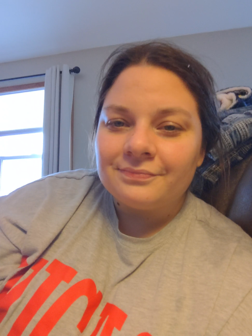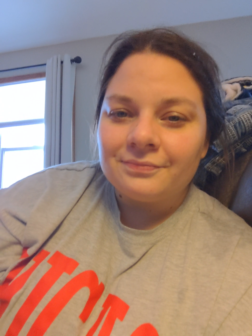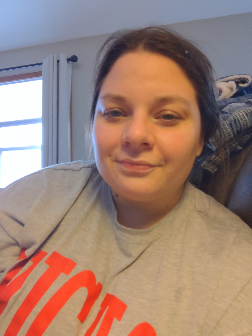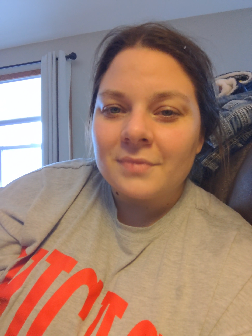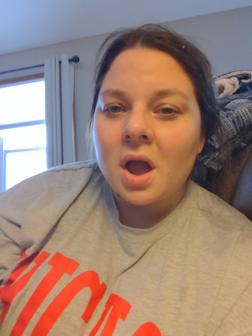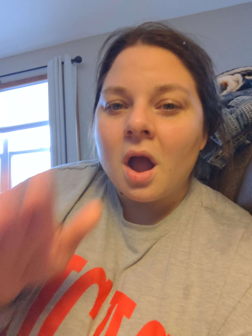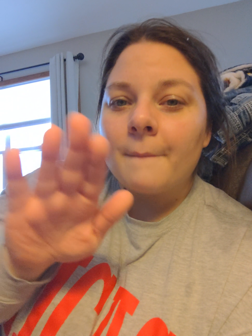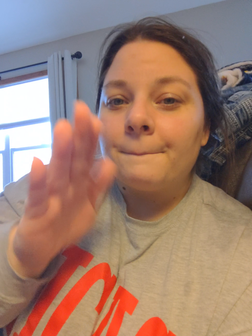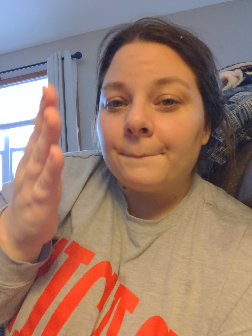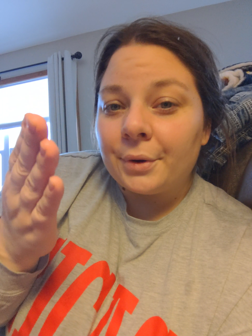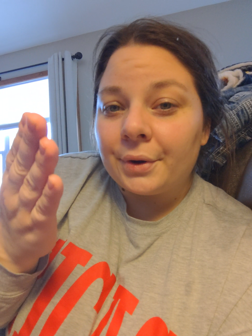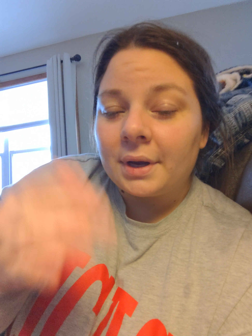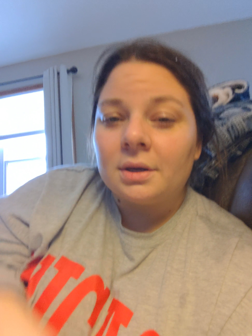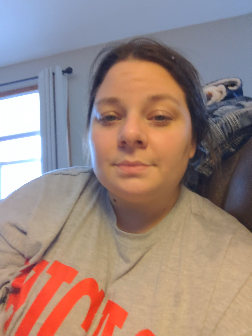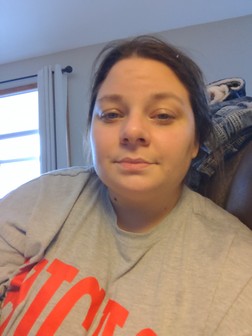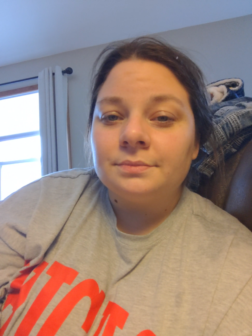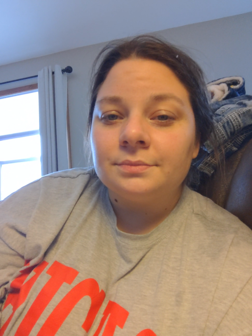book